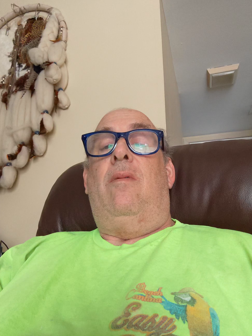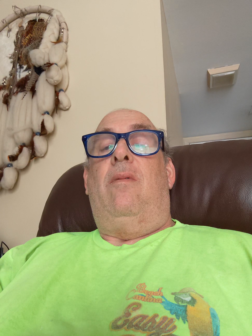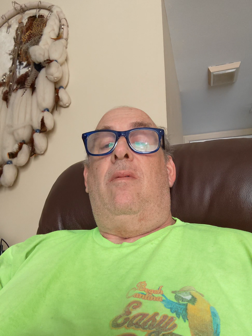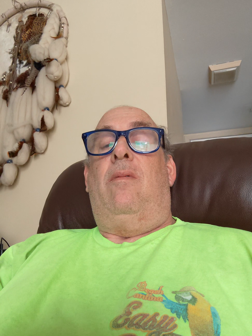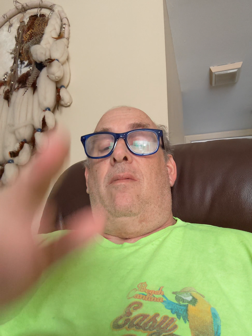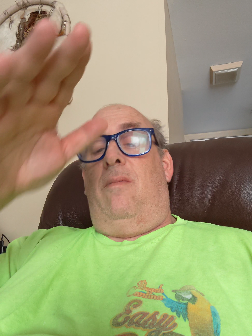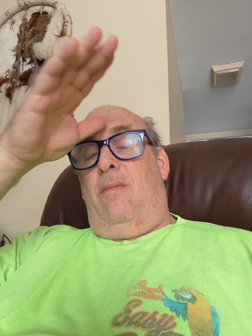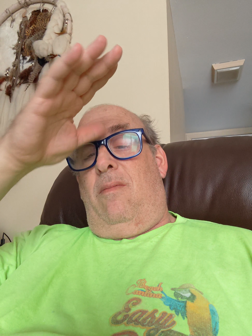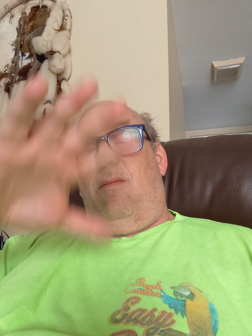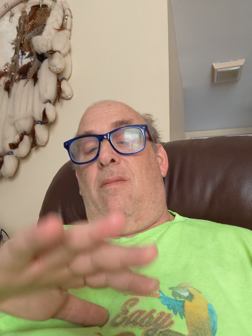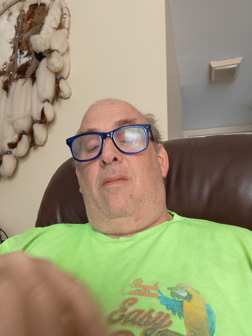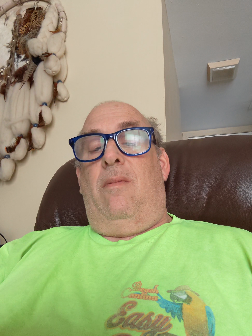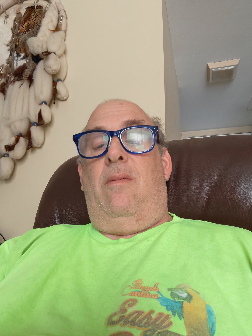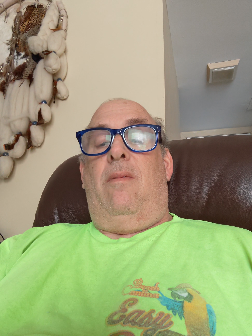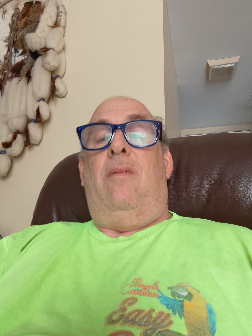man